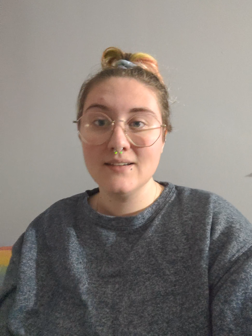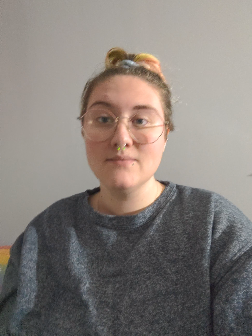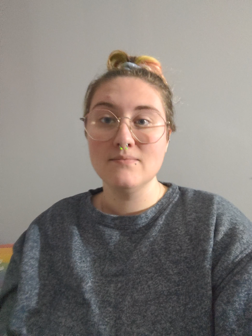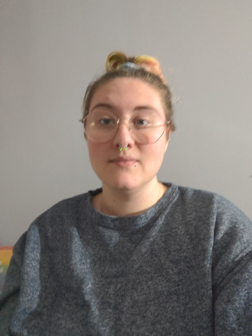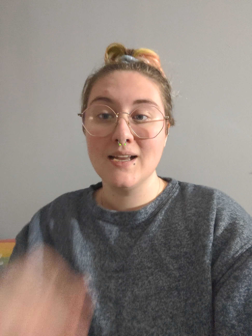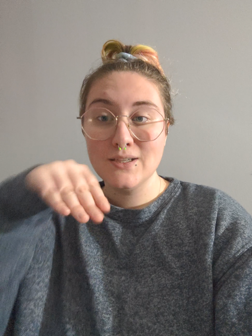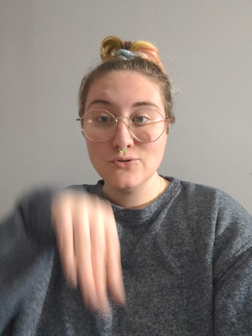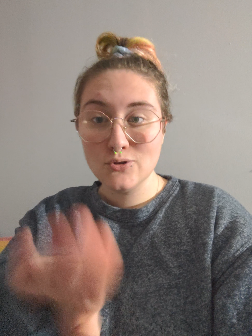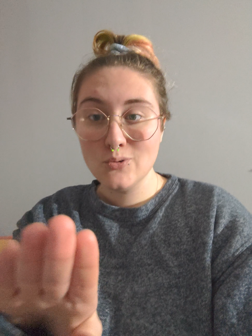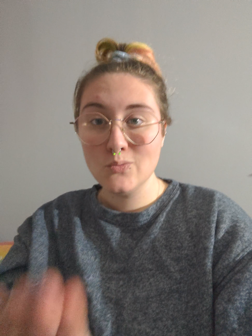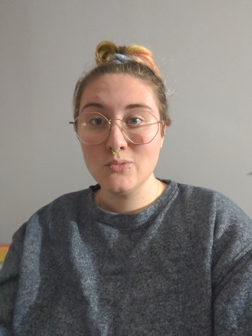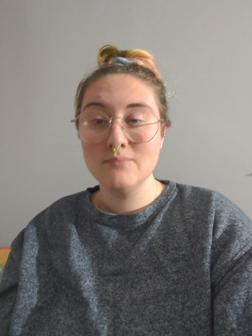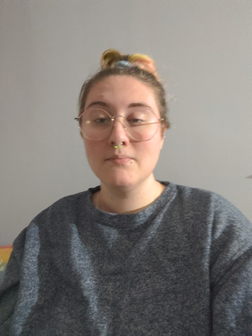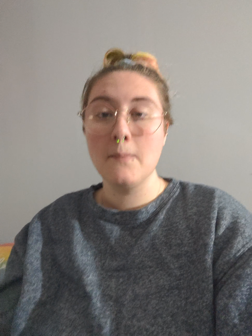into